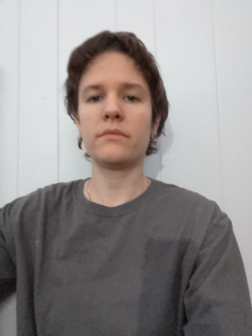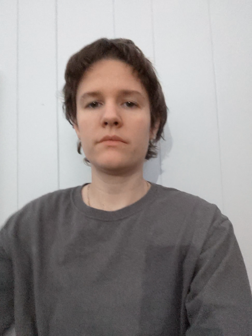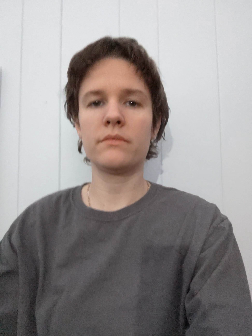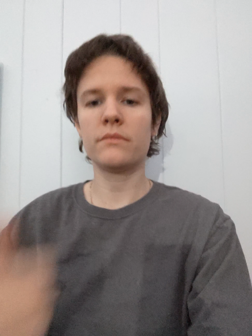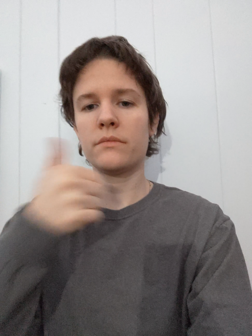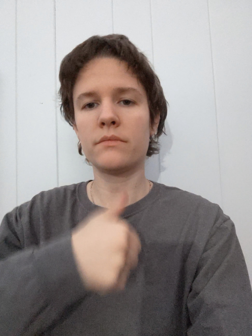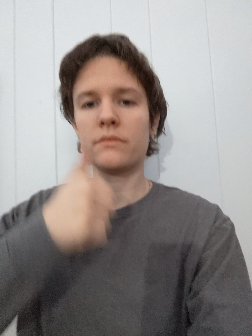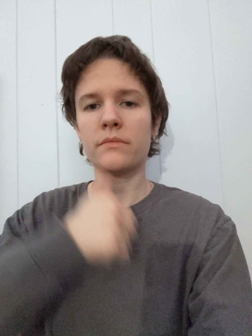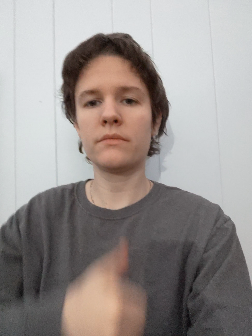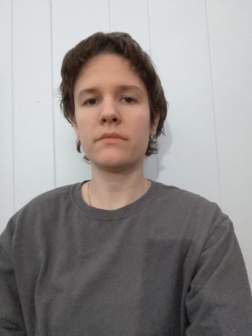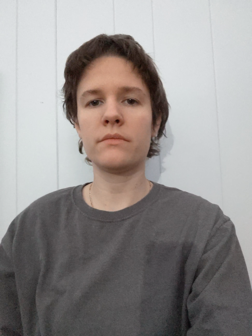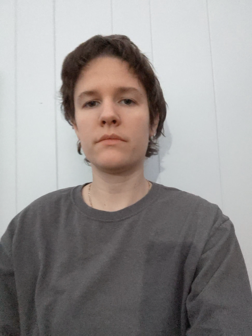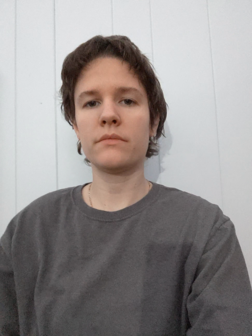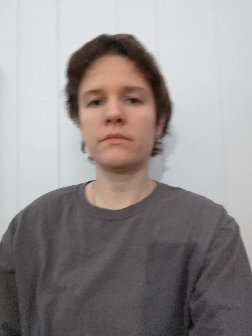girl